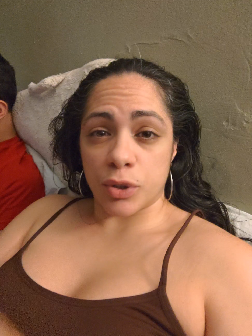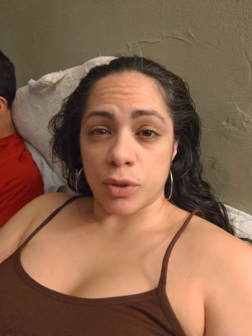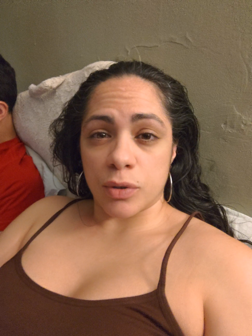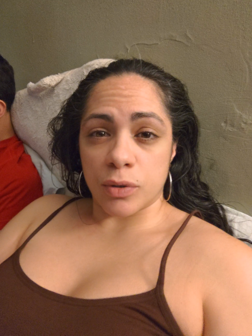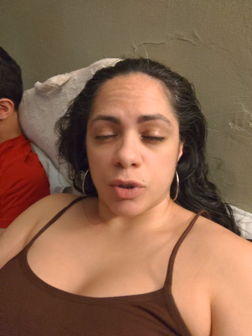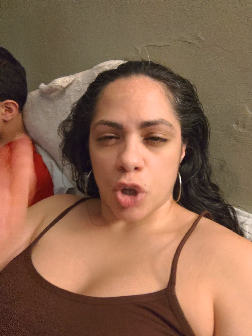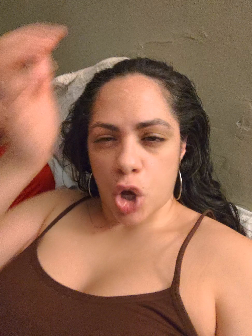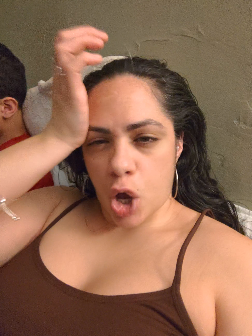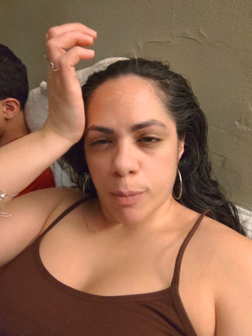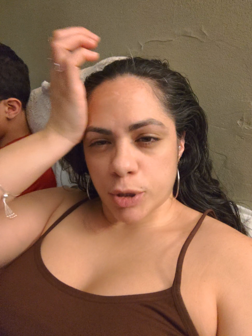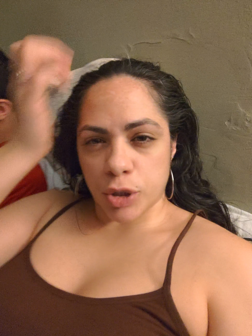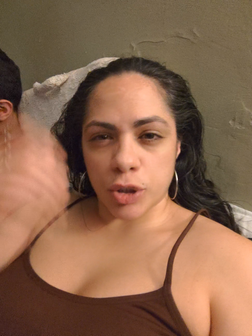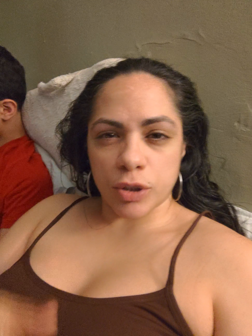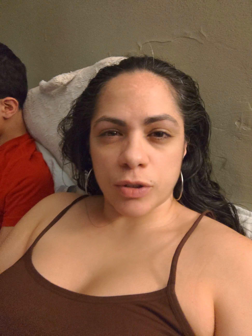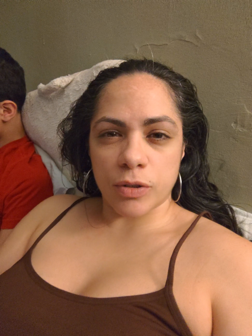garbage